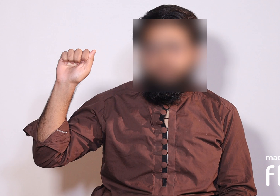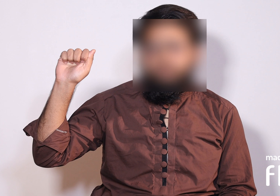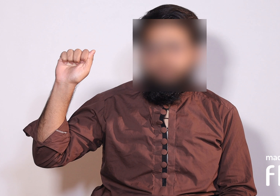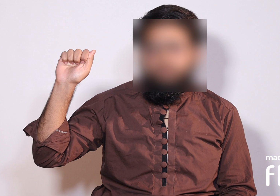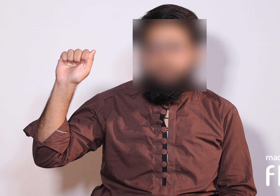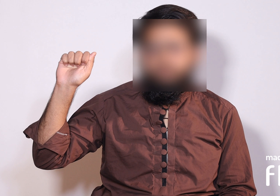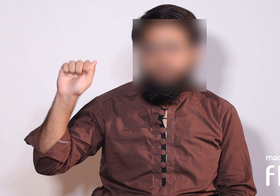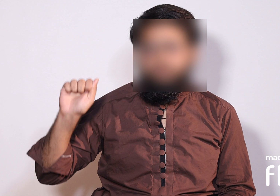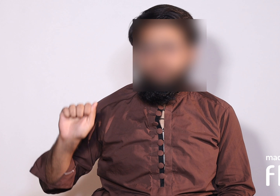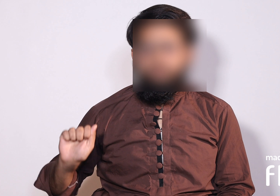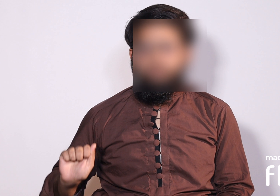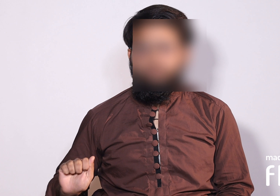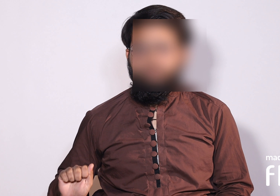آ